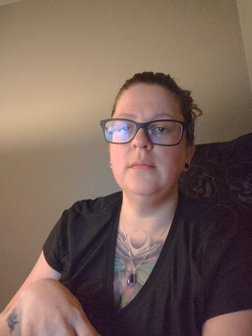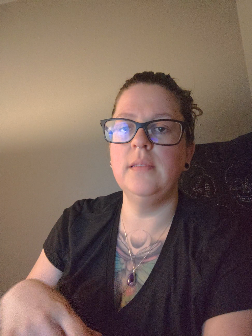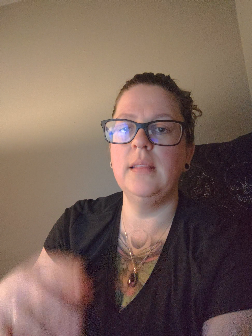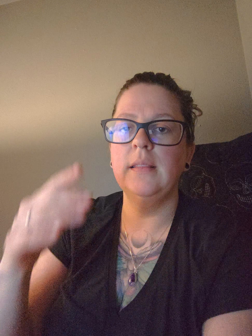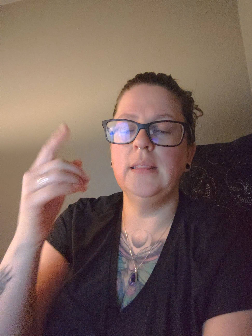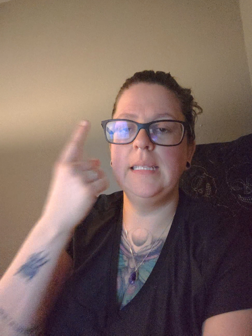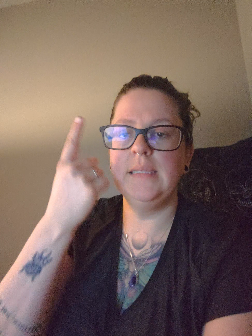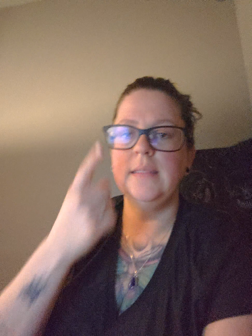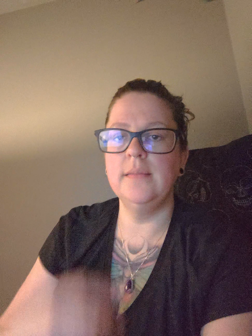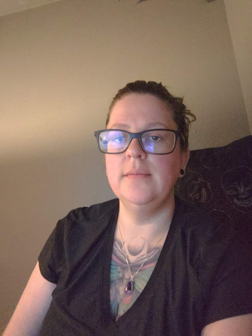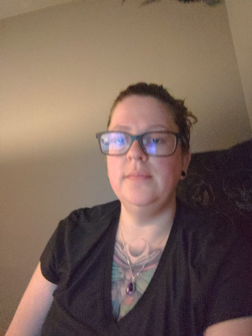think